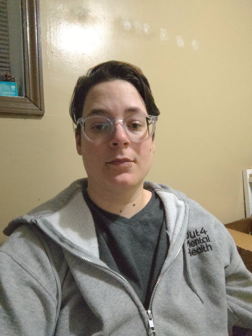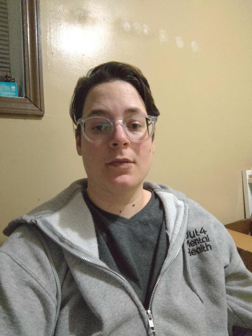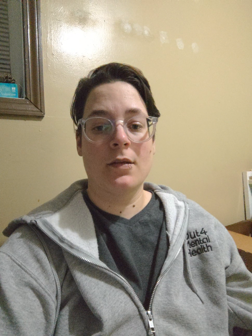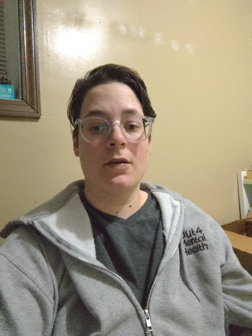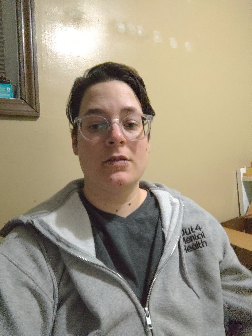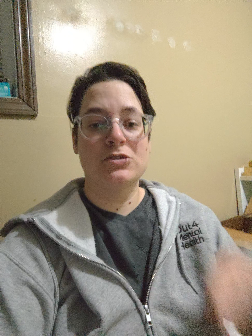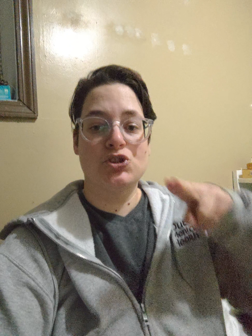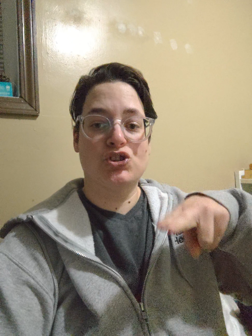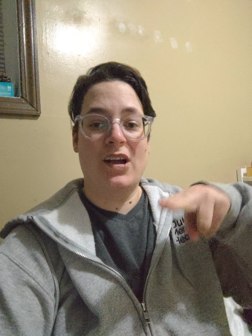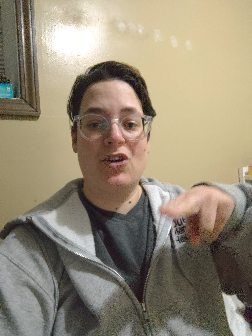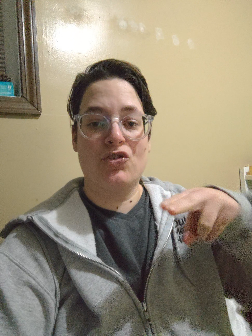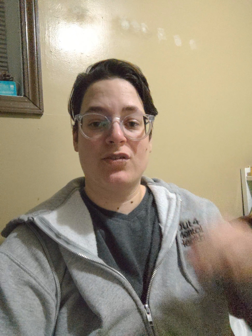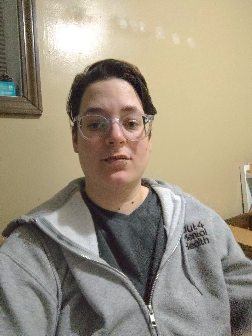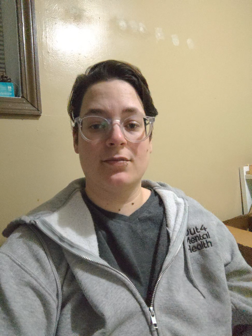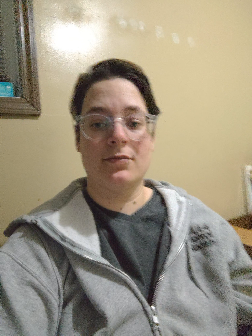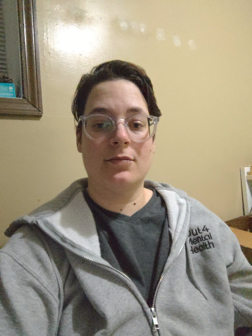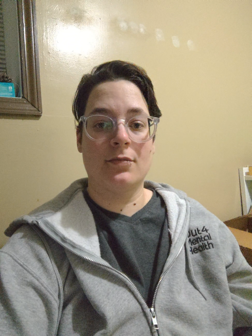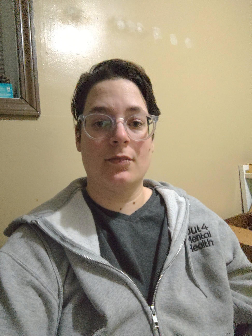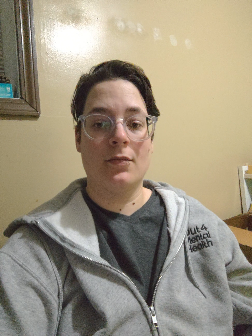chair